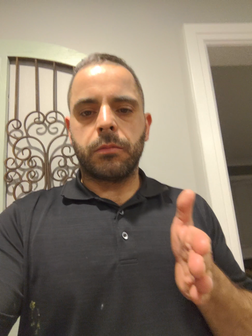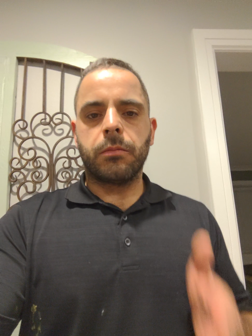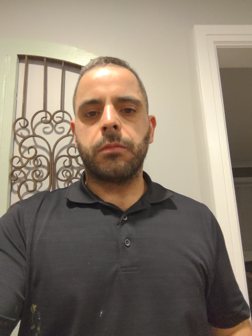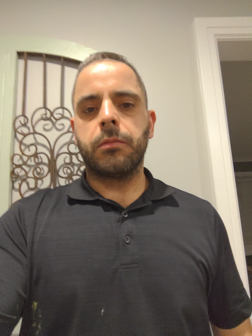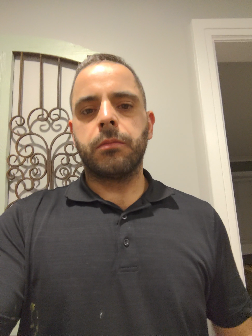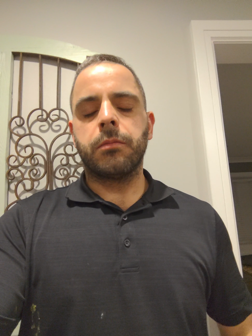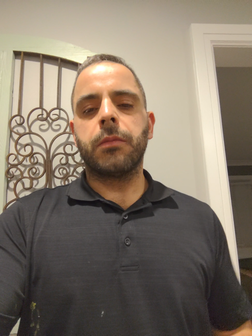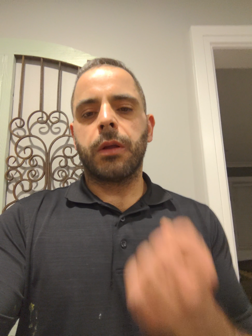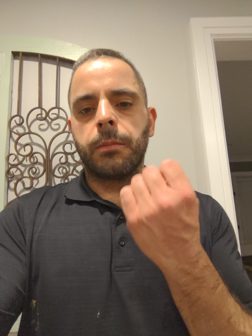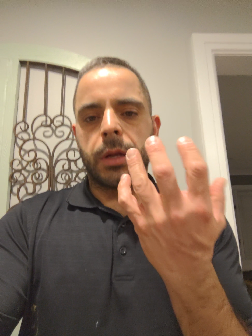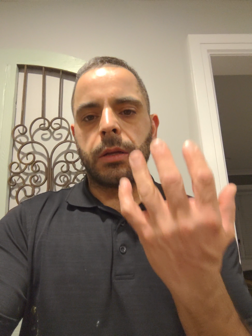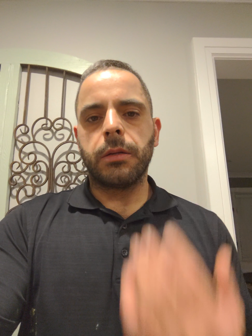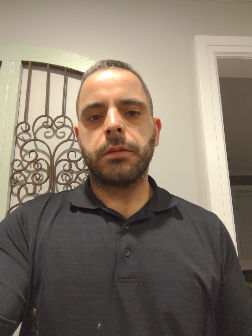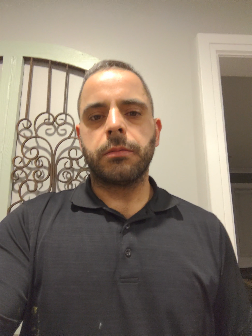many